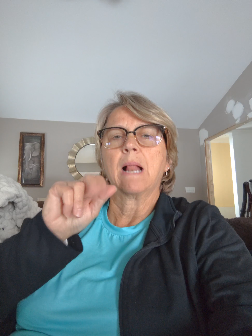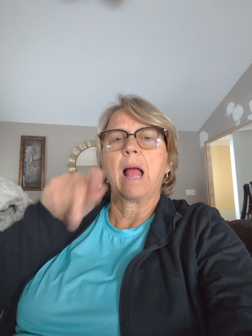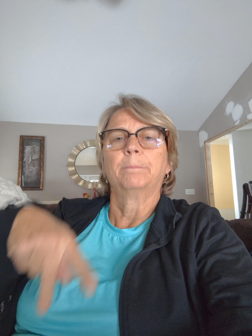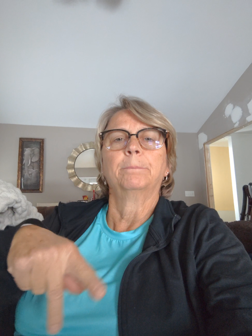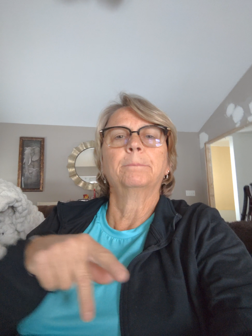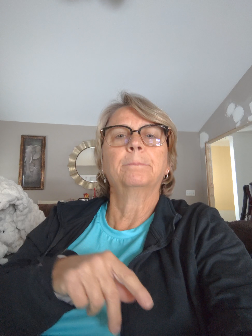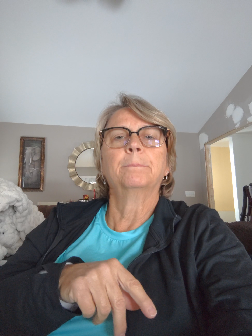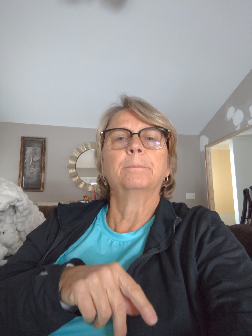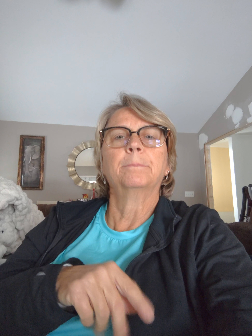nap